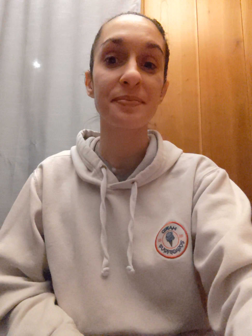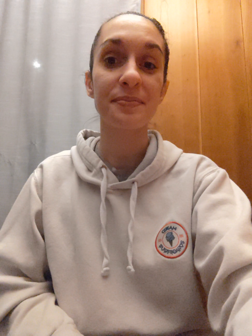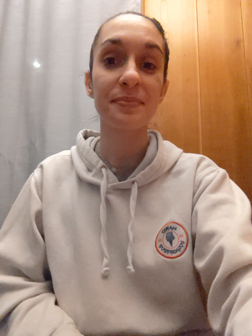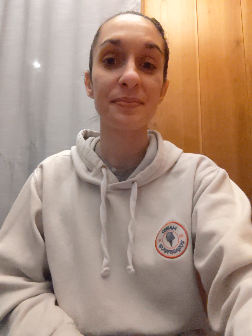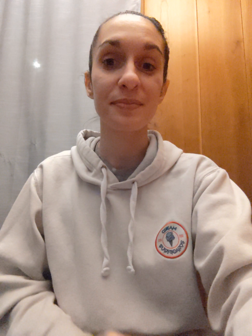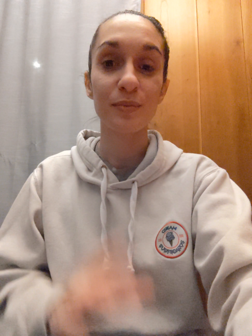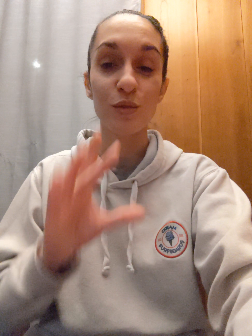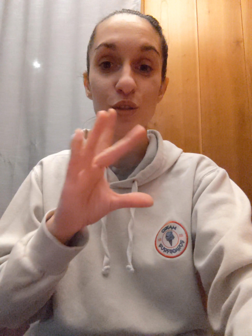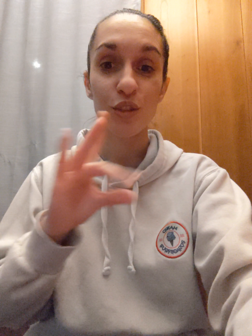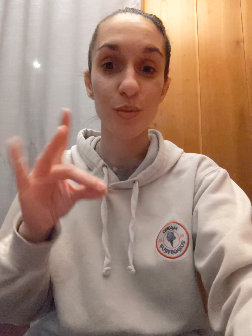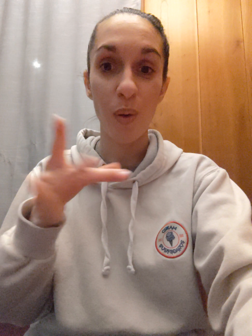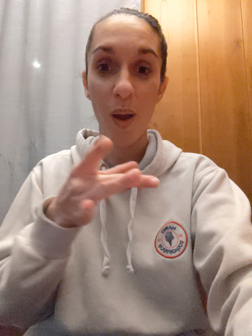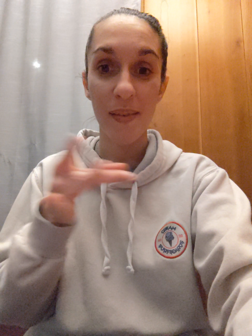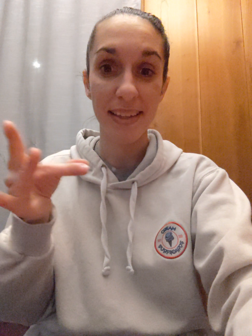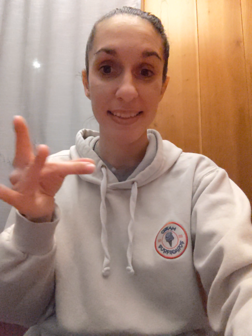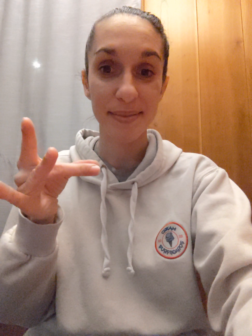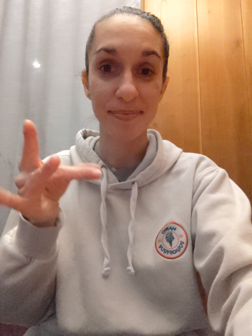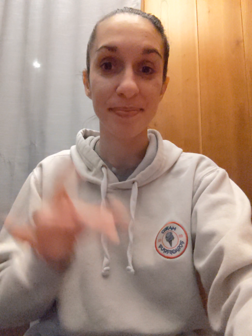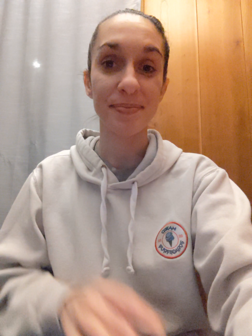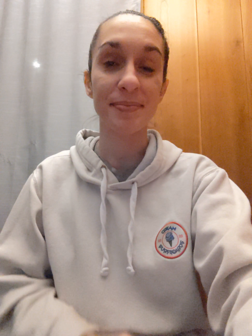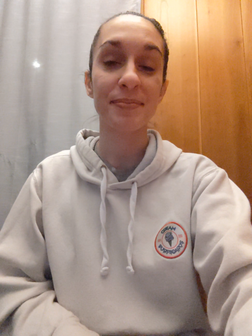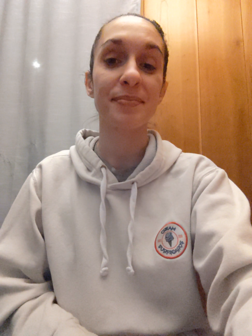story